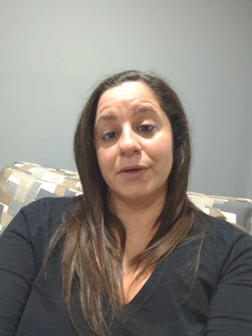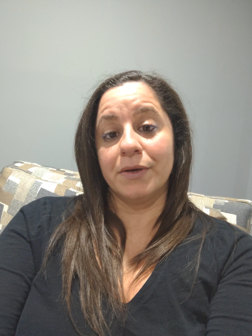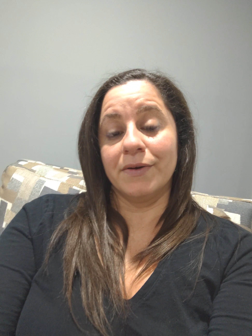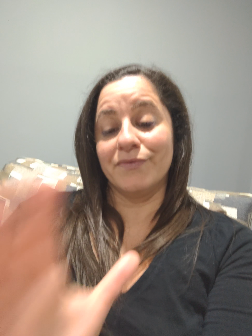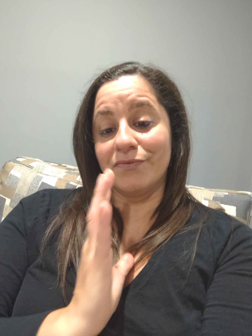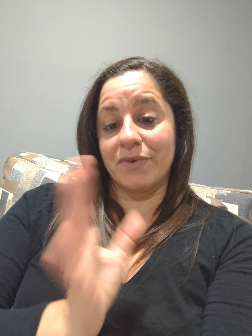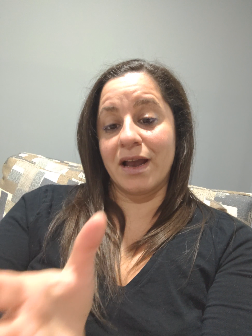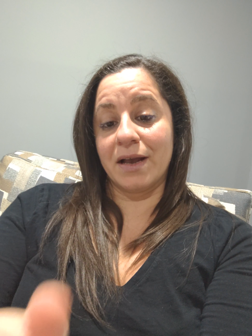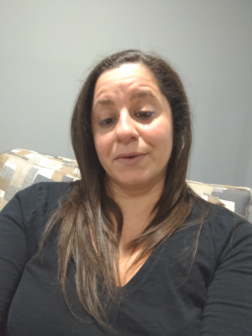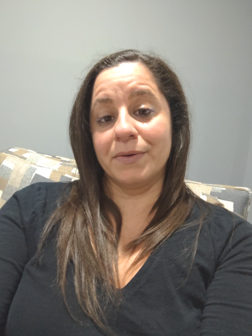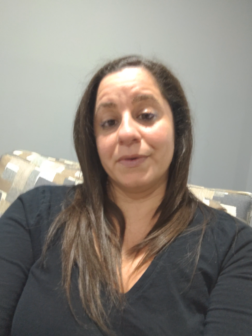fine